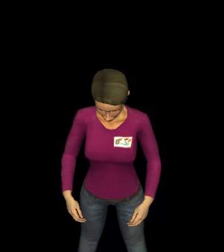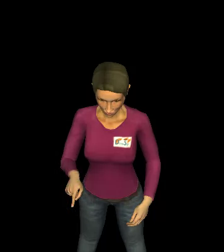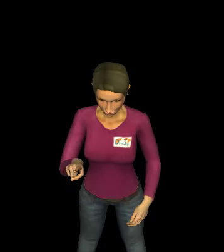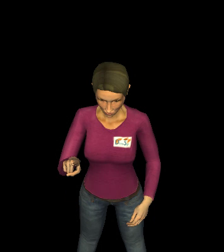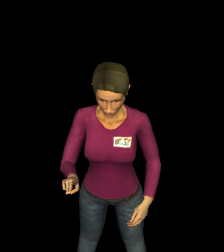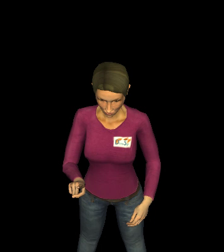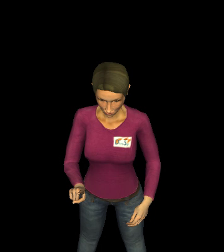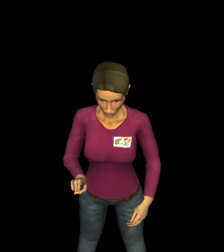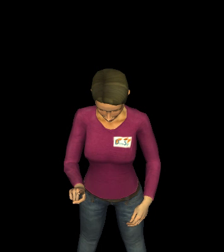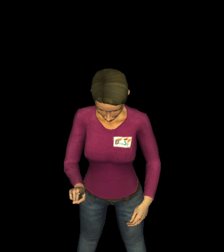سؤال